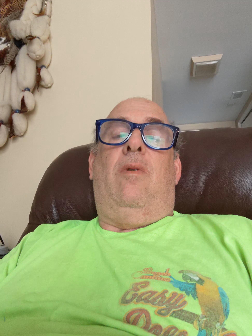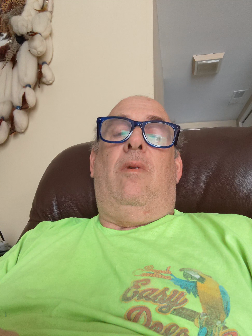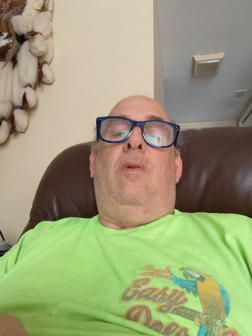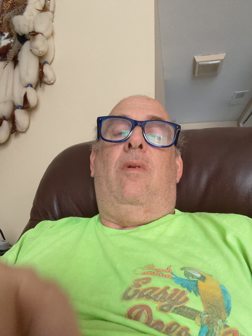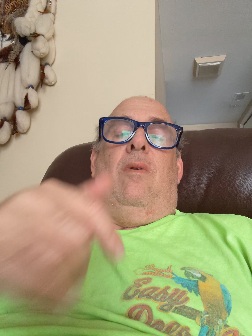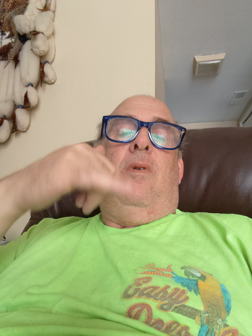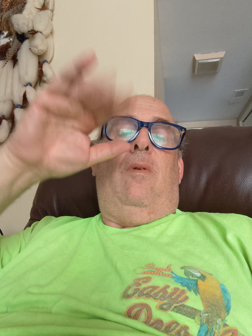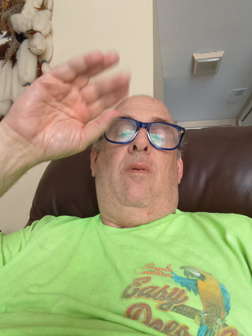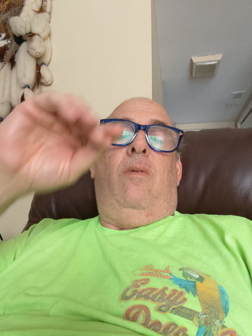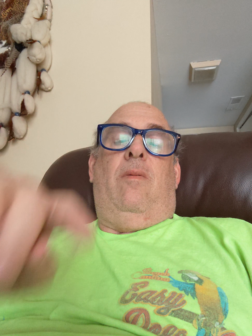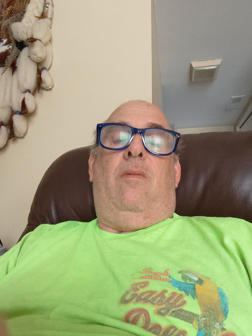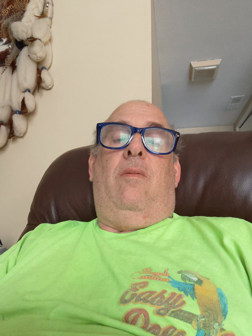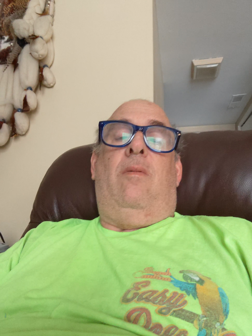cowboy